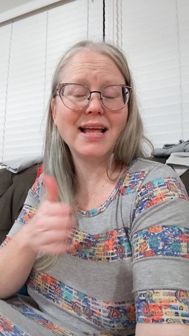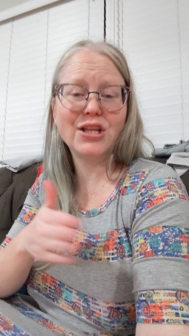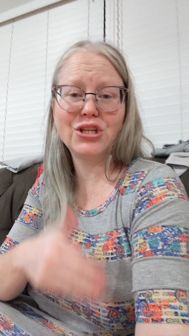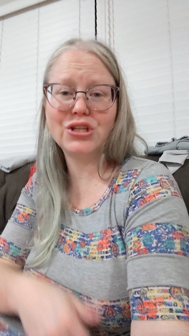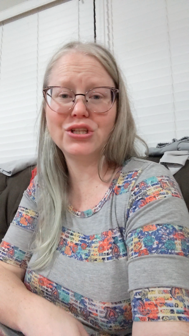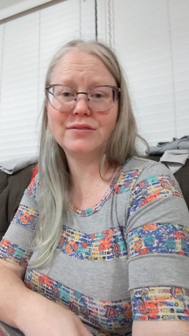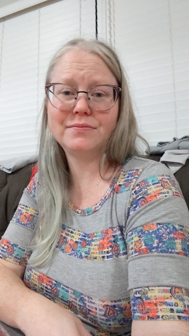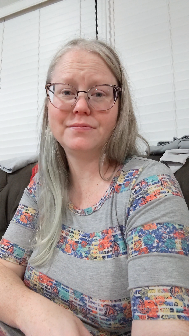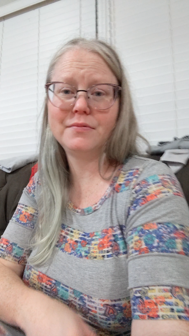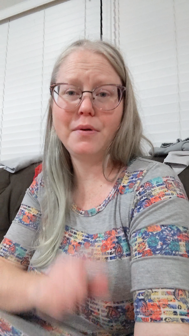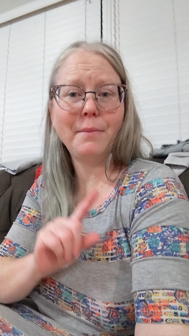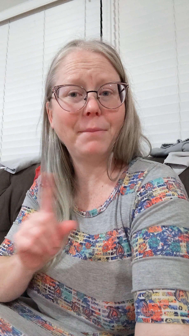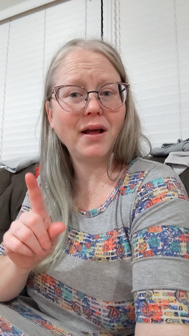but